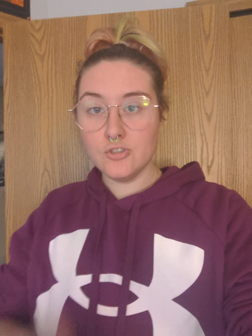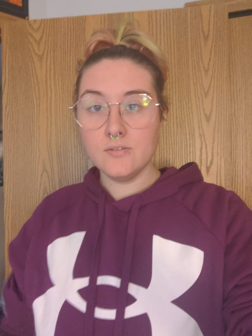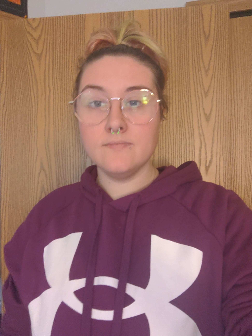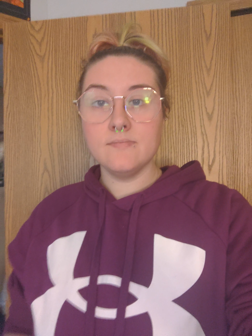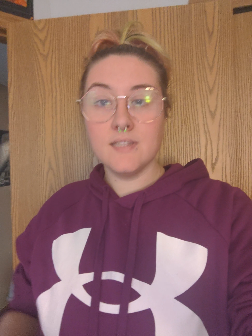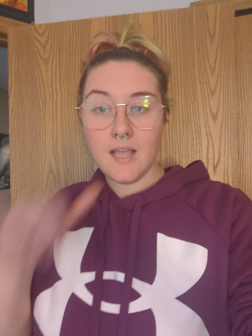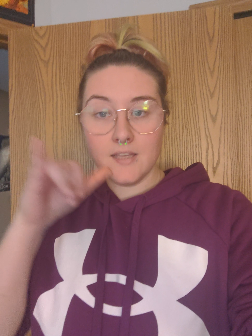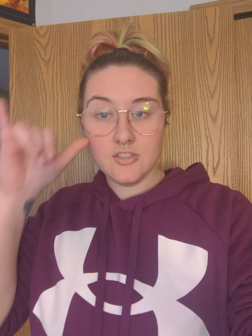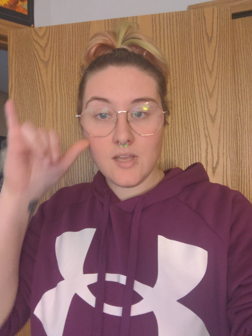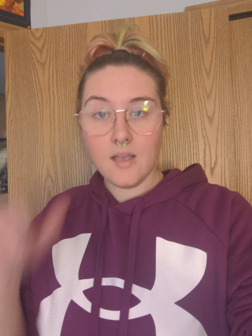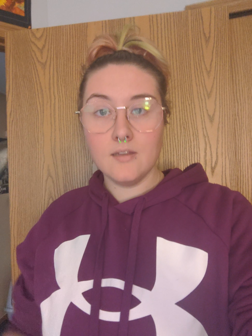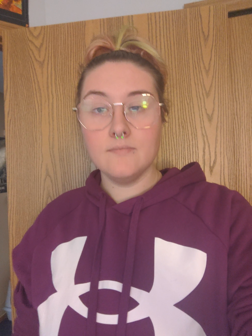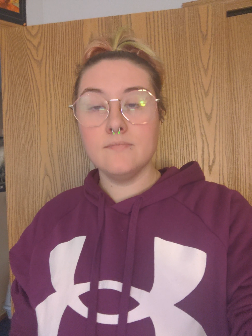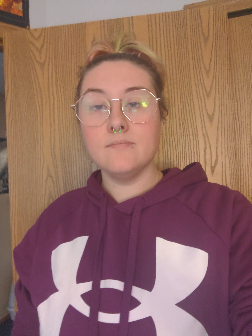yesterday